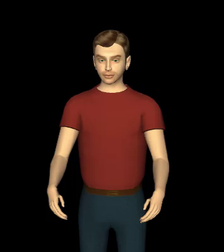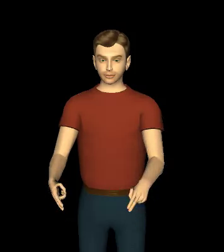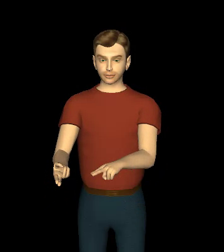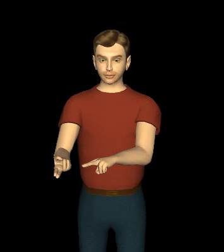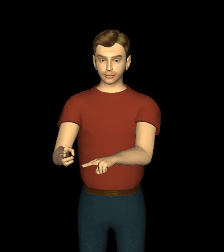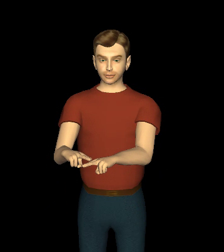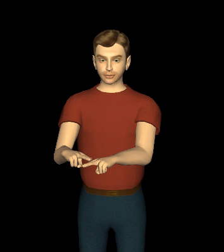موت